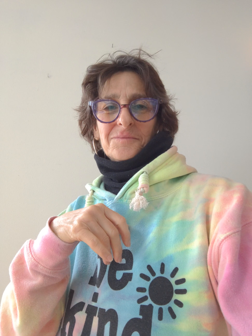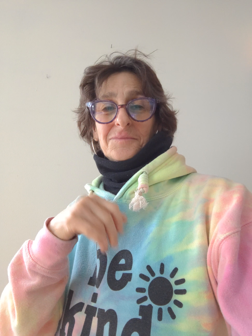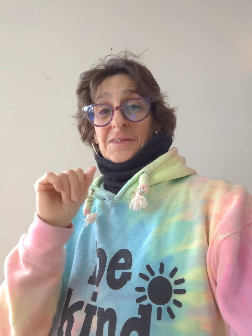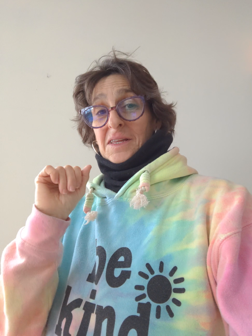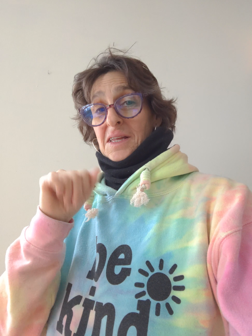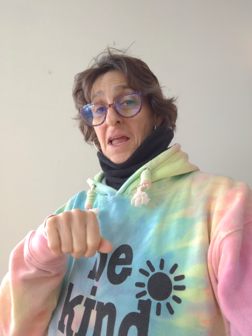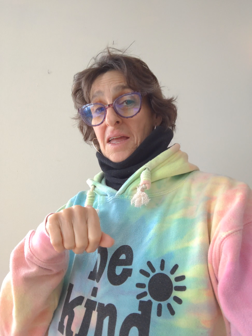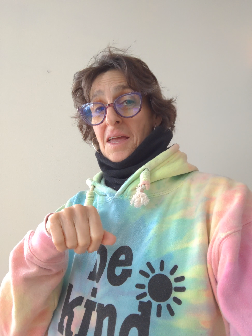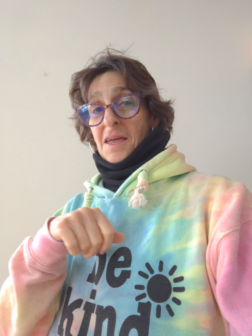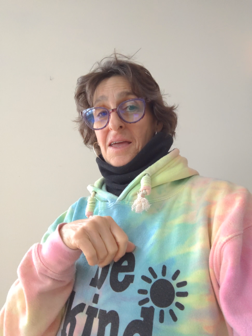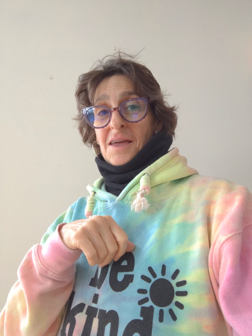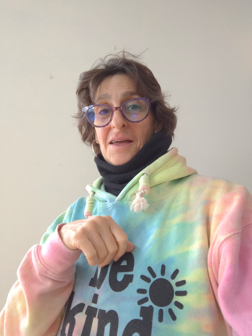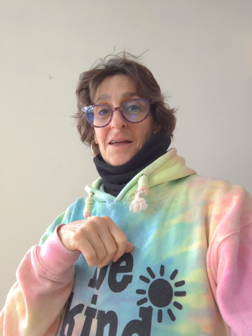can